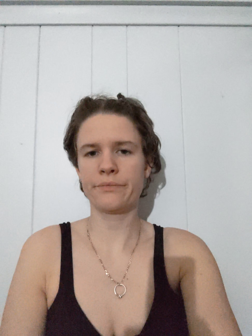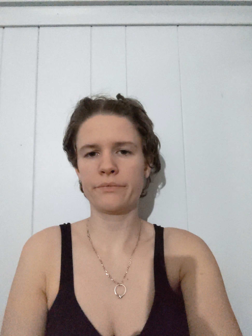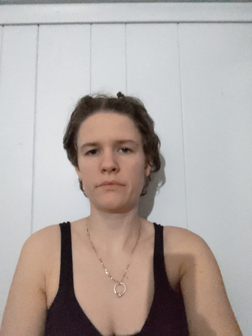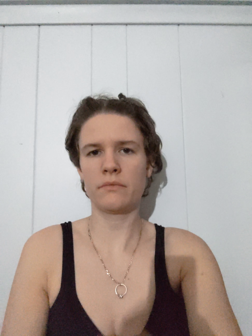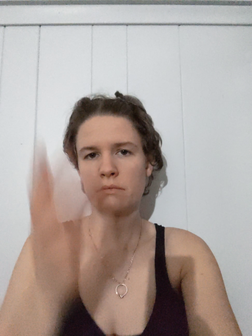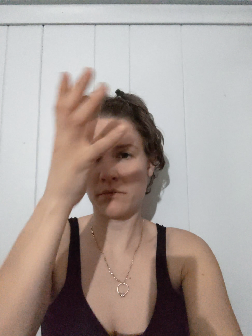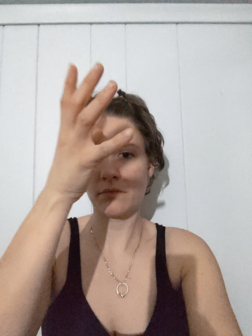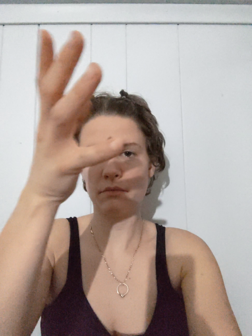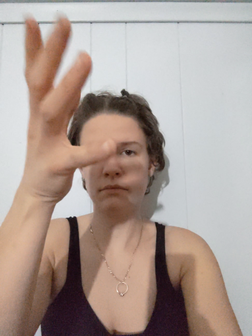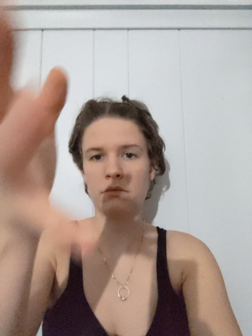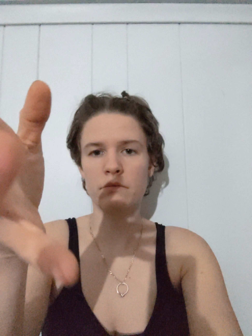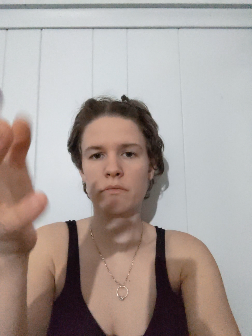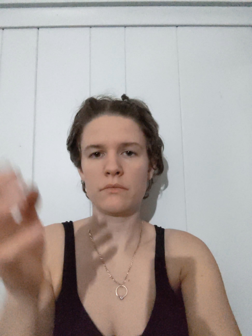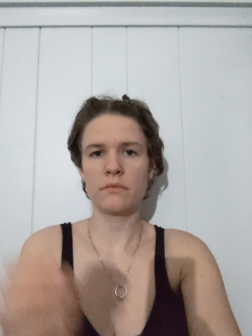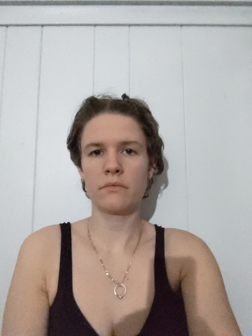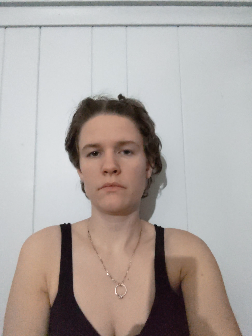grandpa